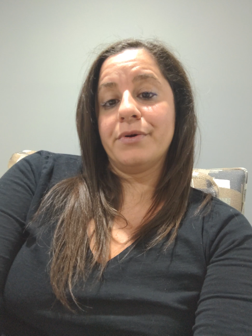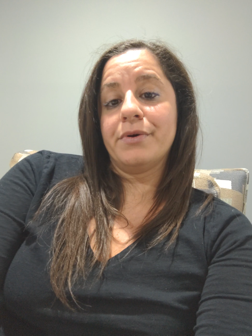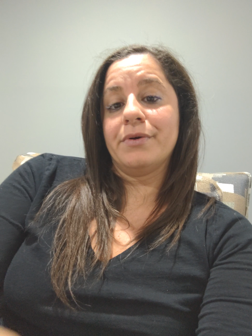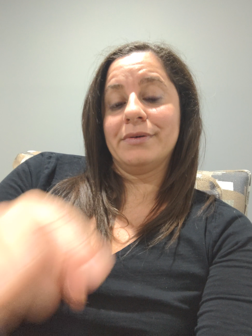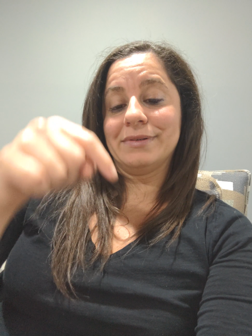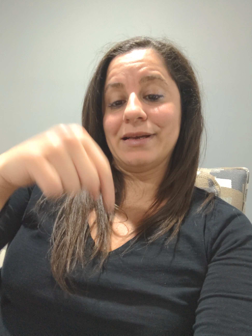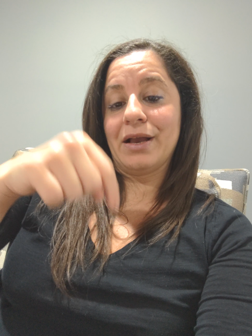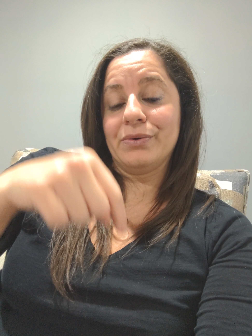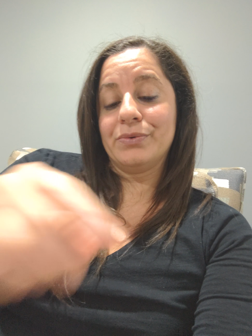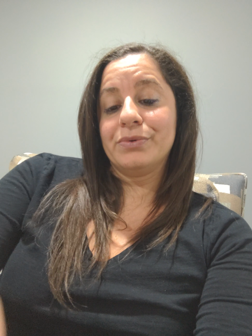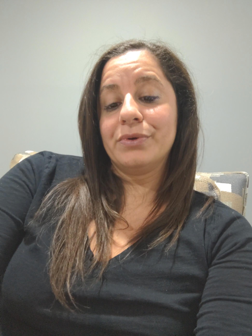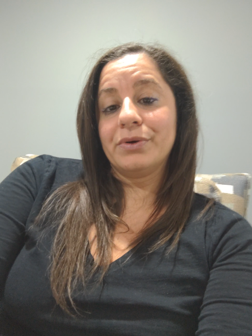down